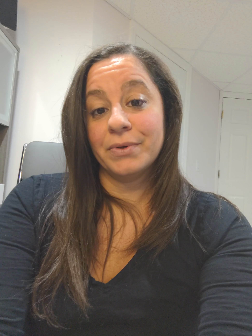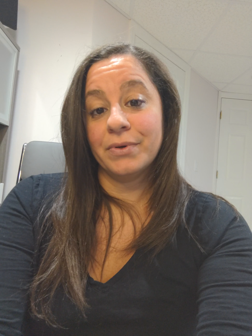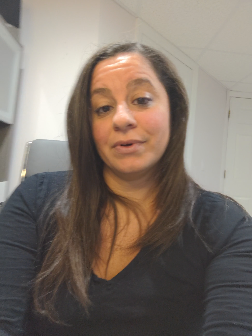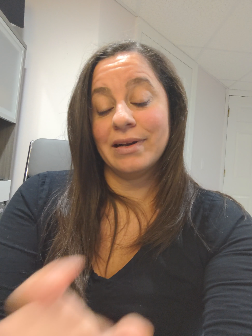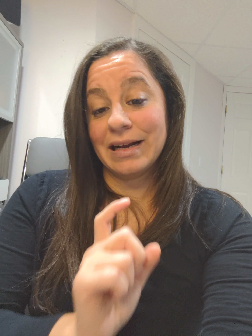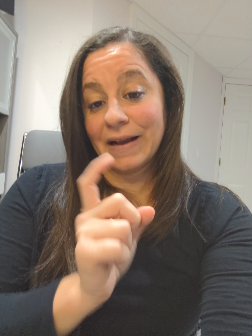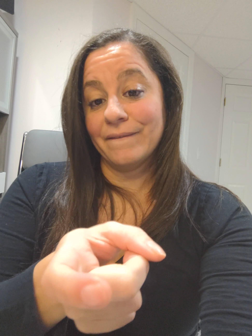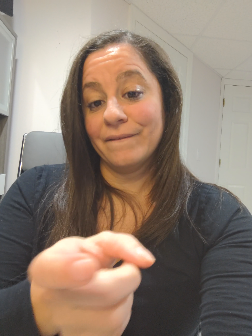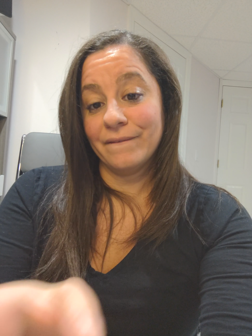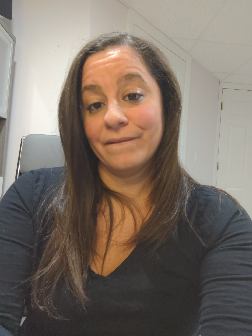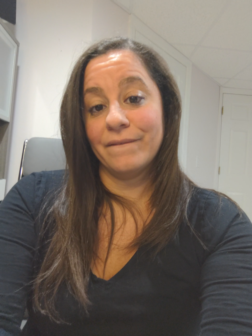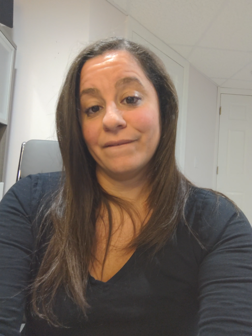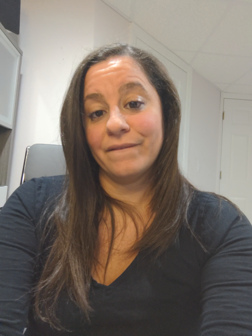give